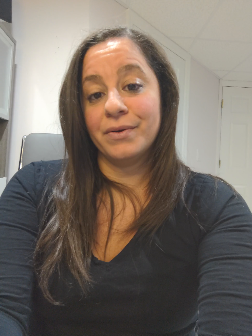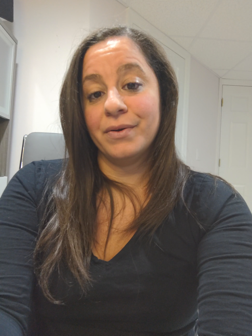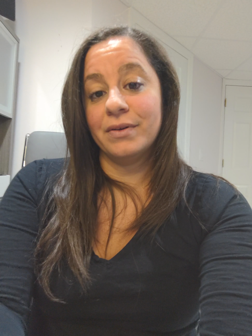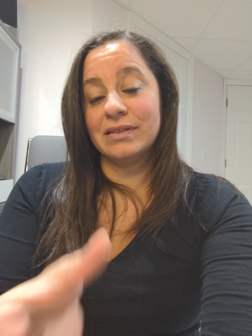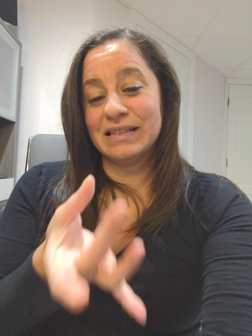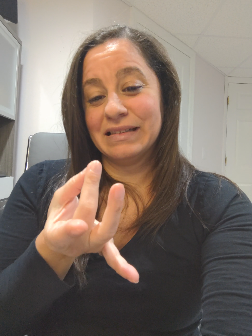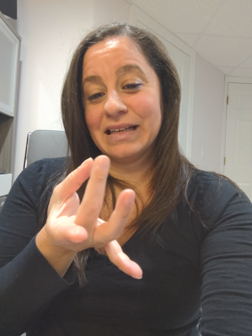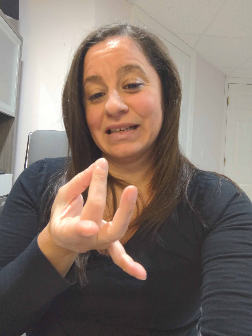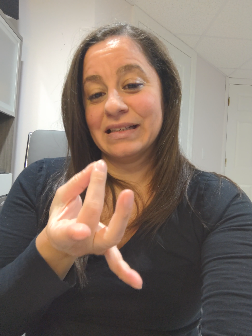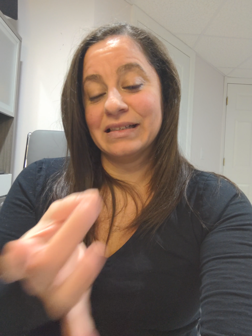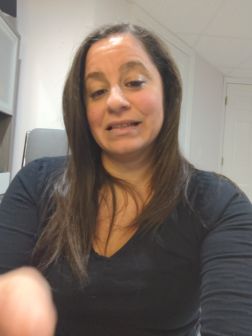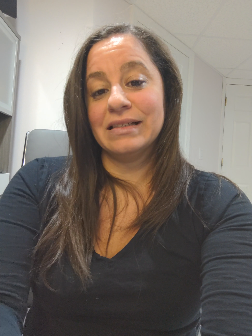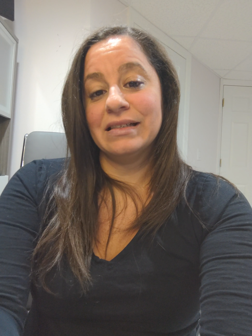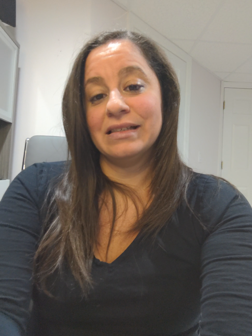sticky